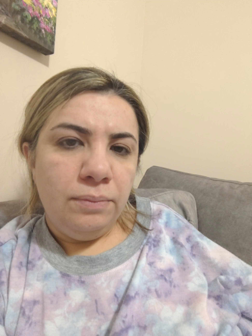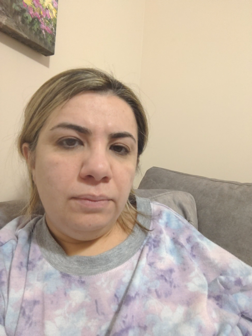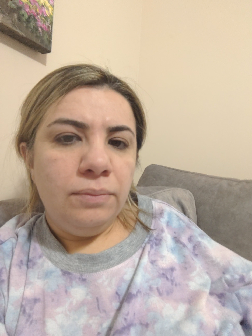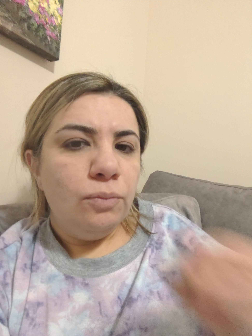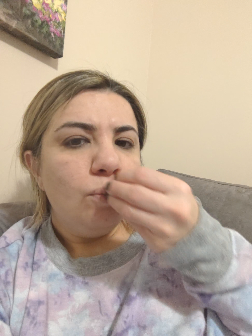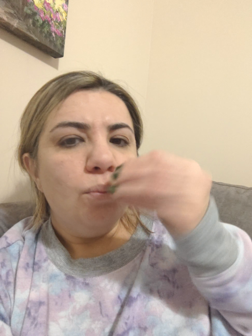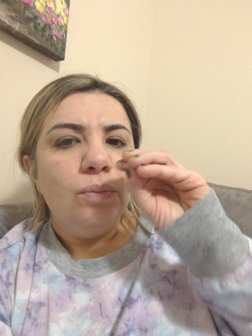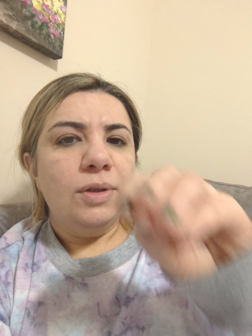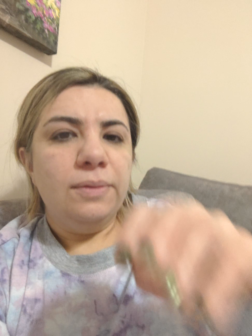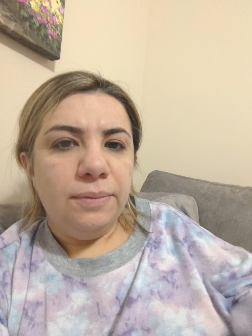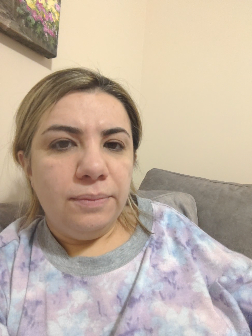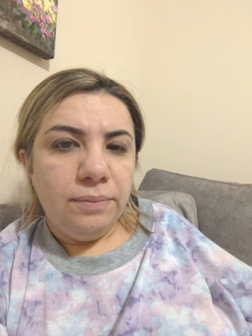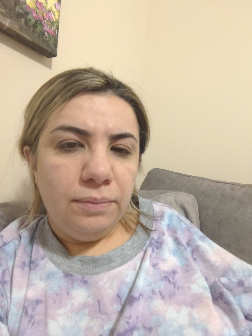kiss